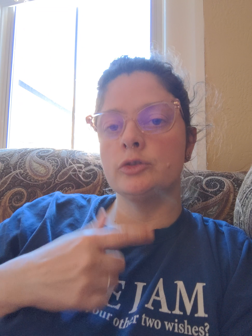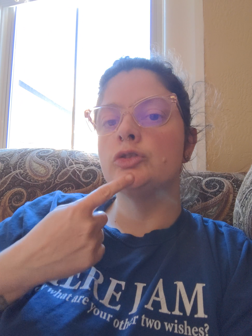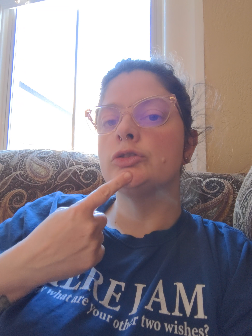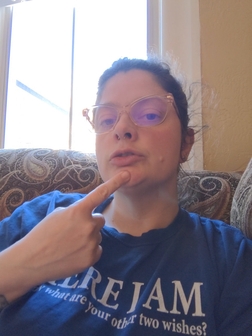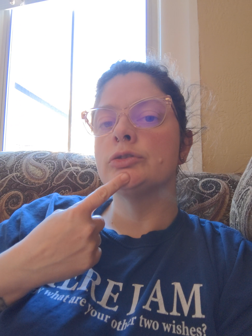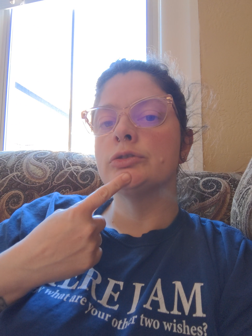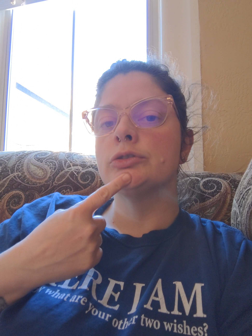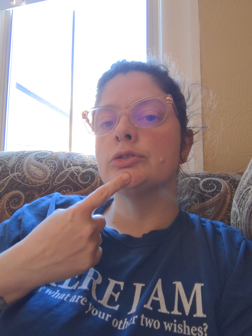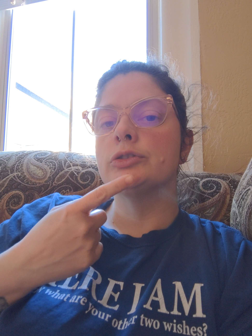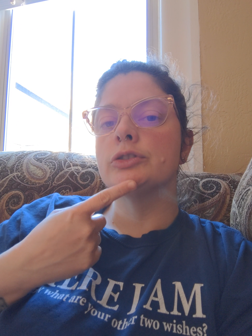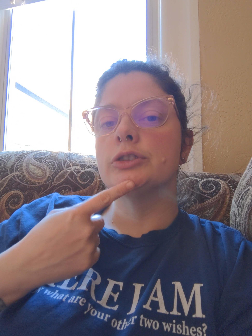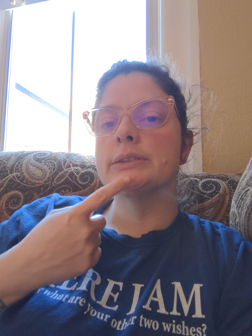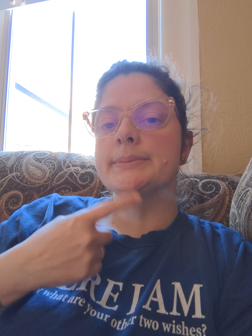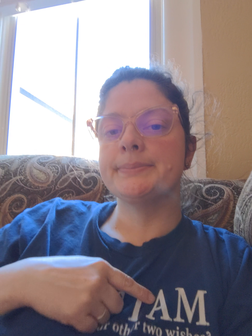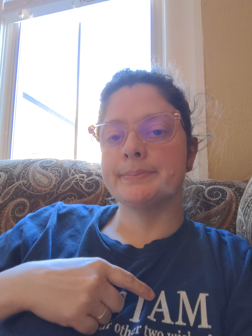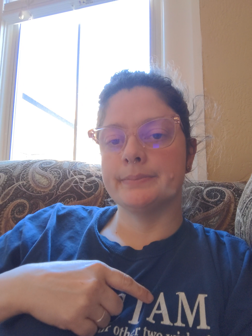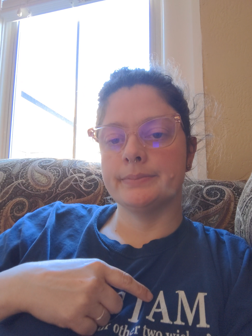chin